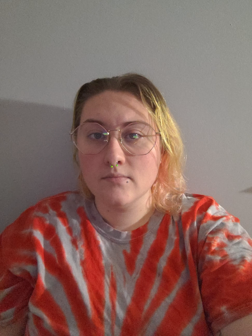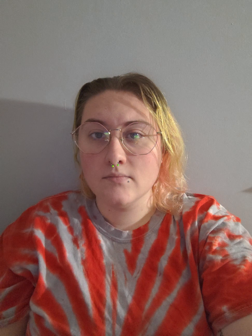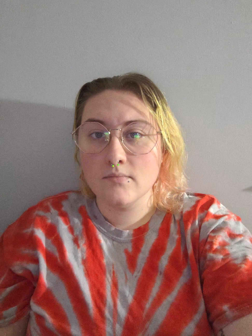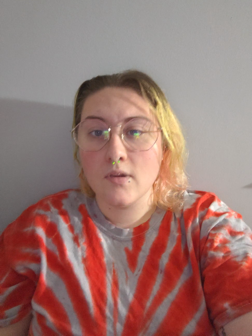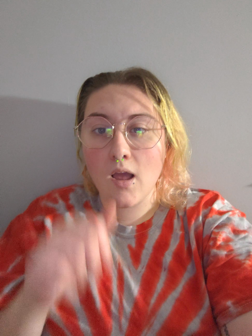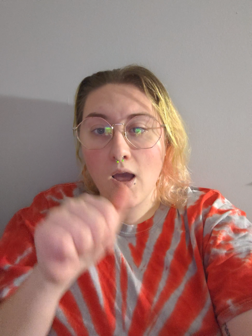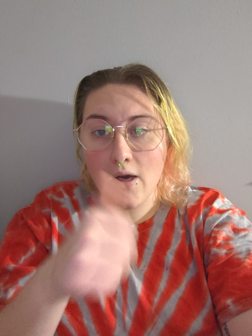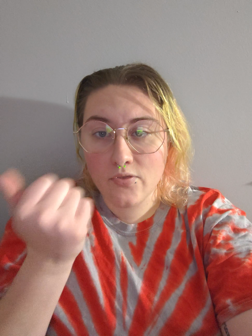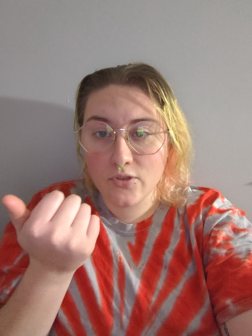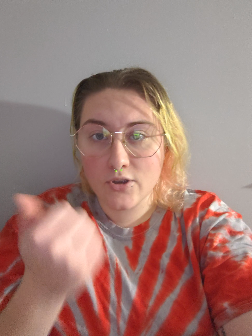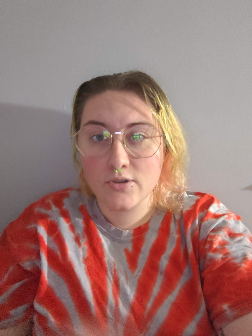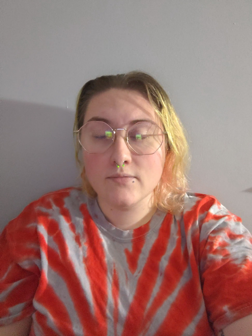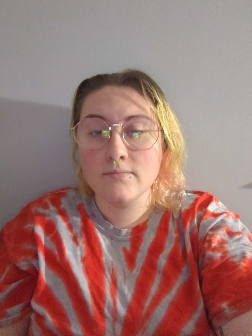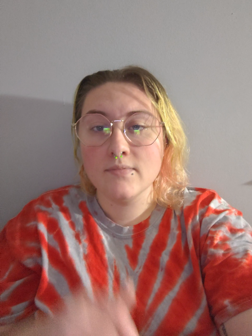another